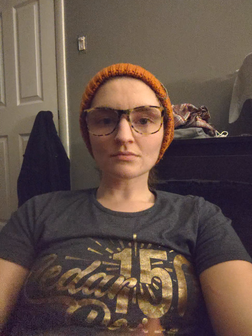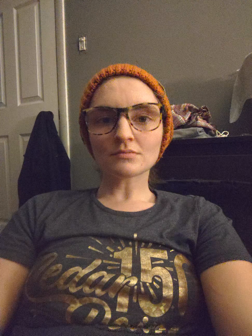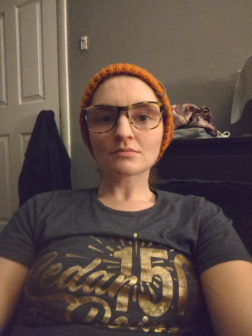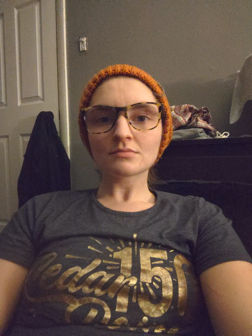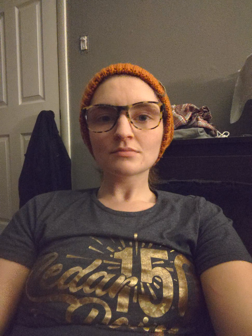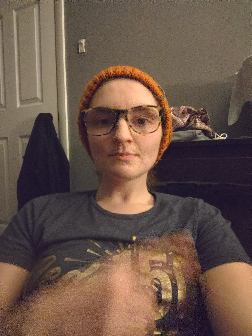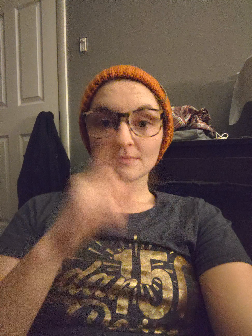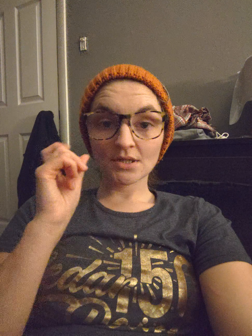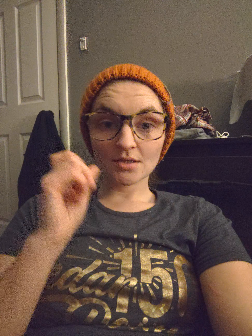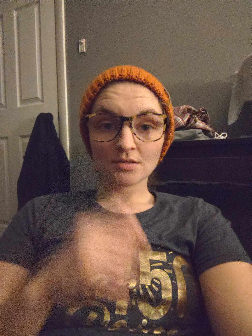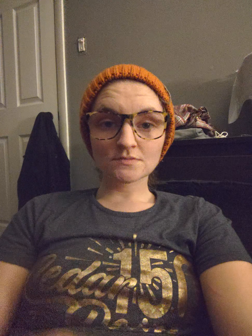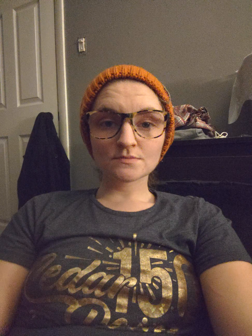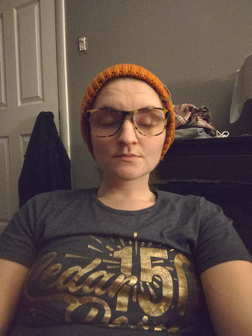because